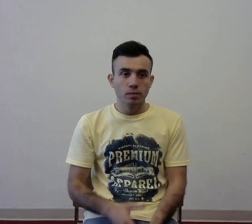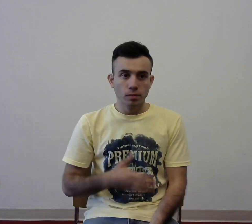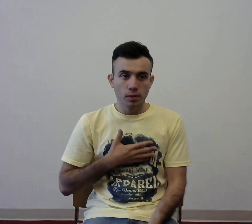mən